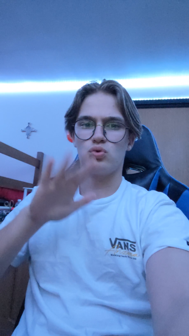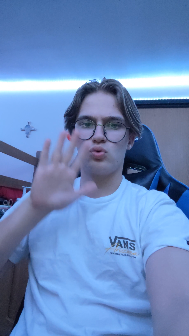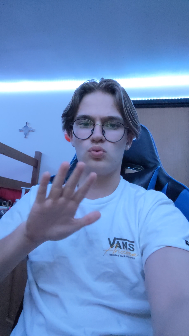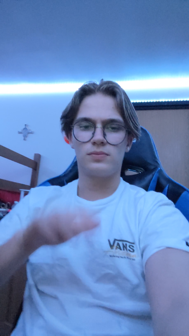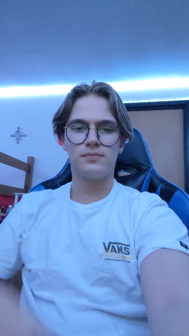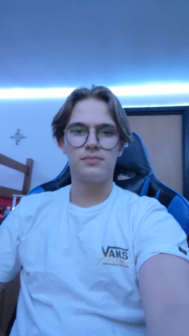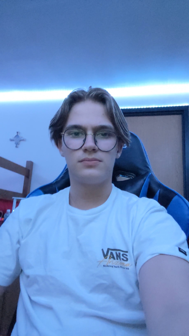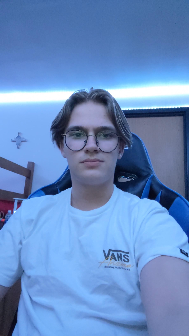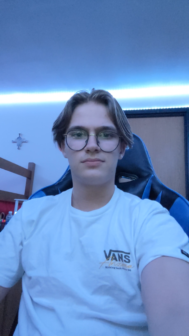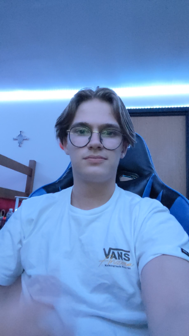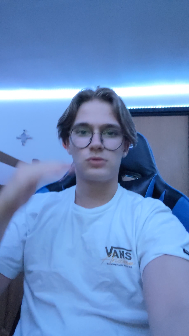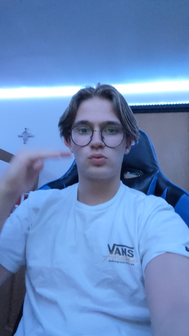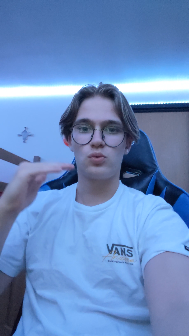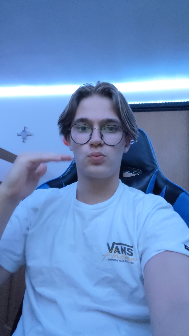short